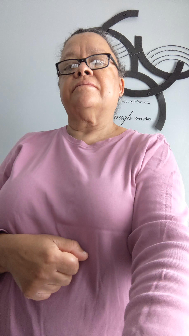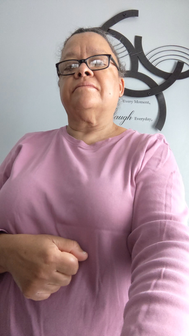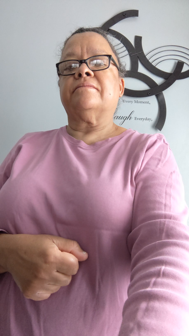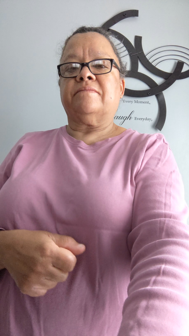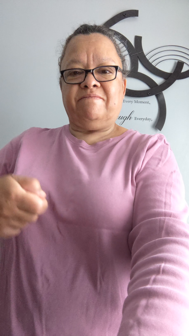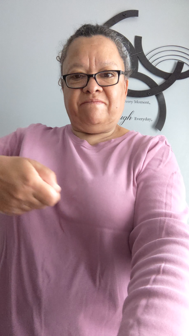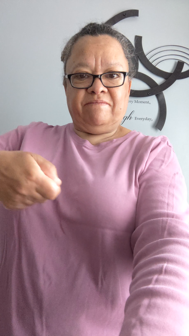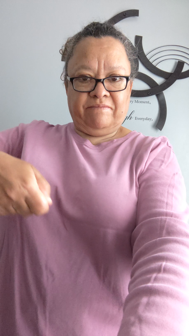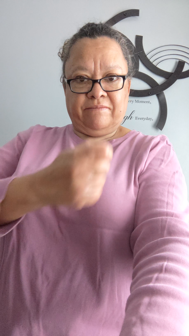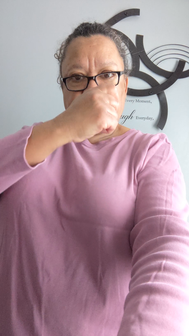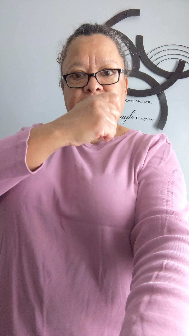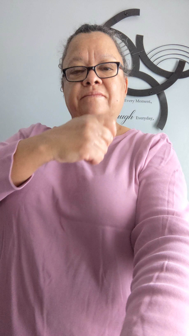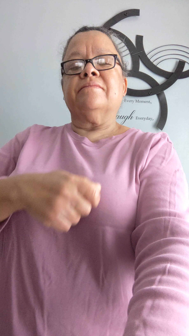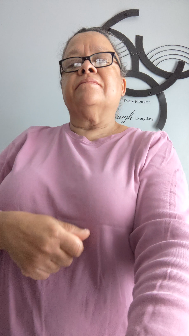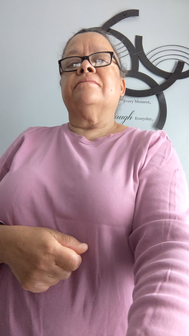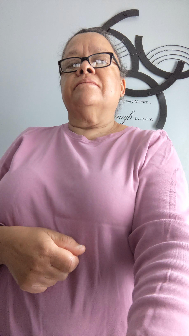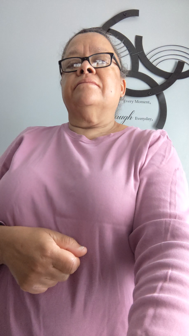shovel